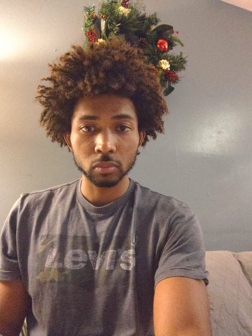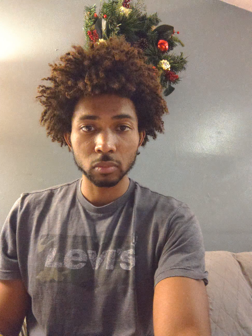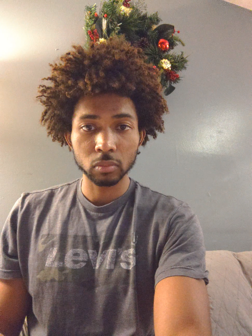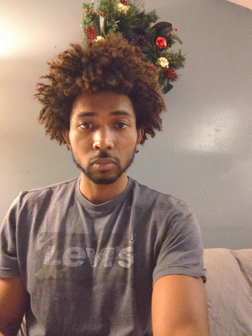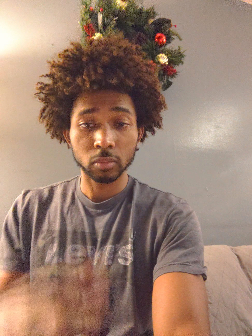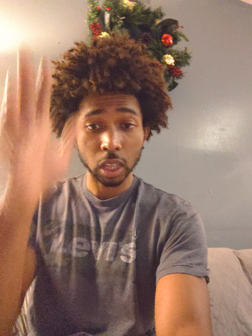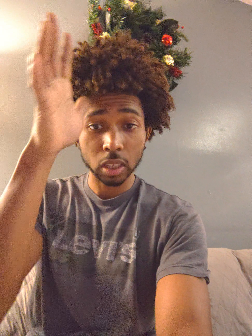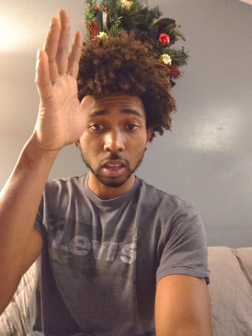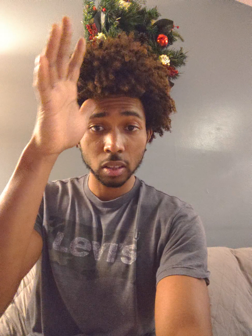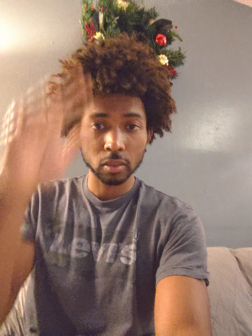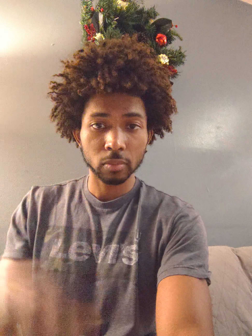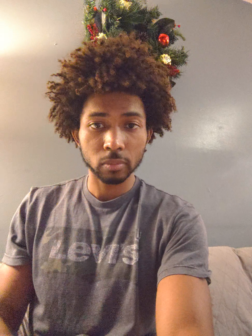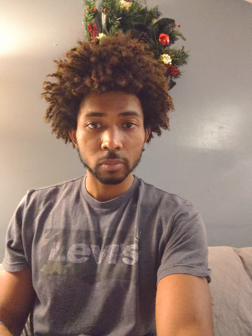dad